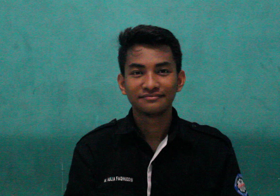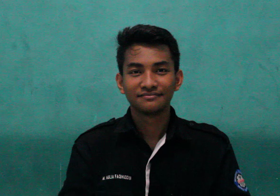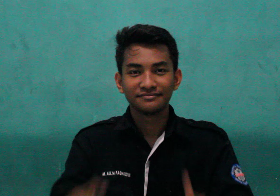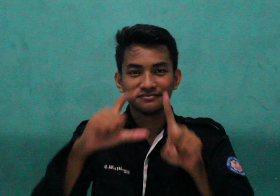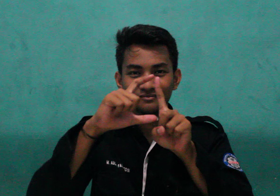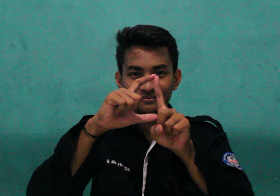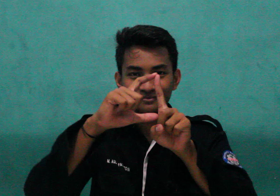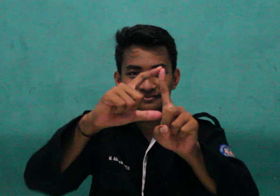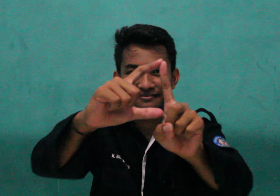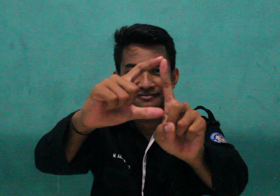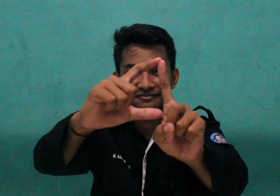D